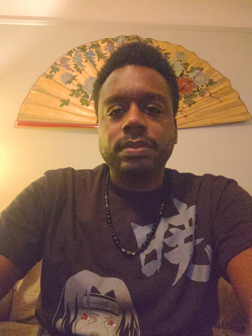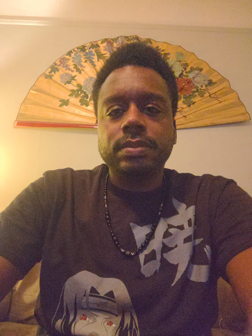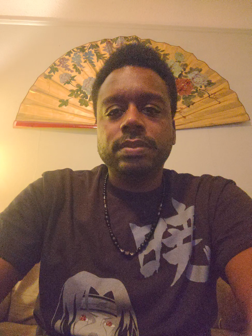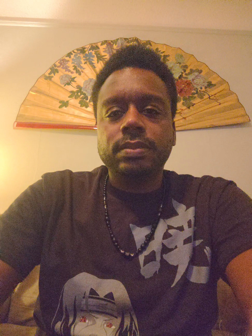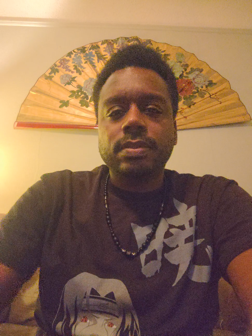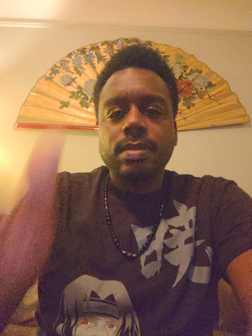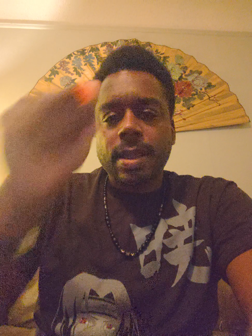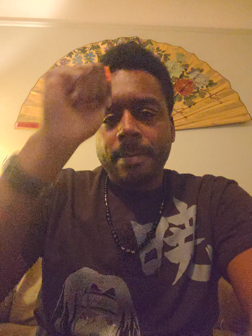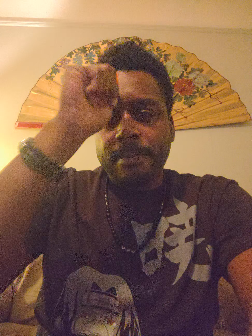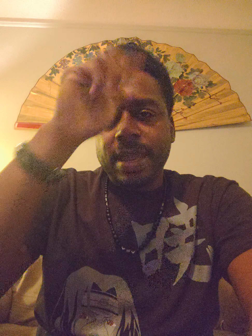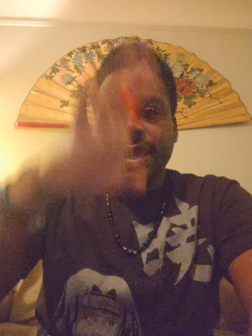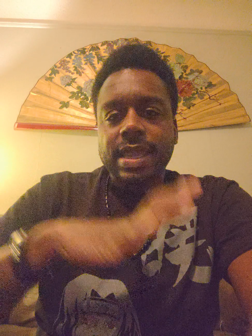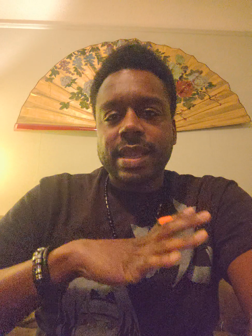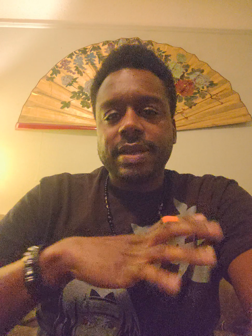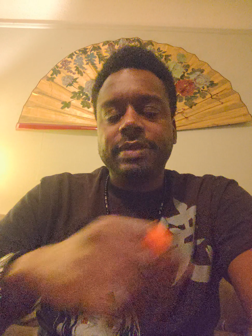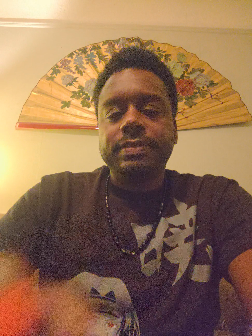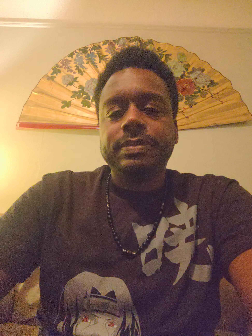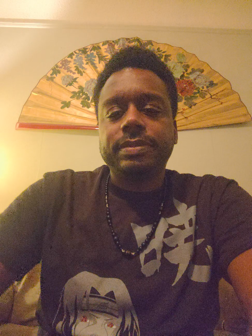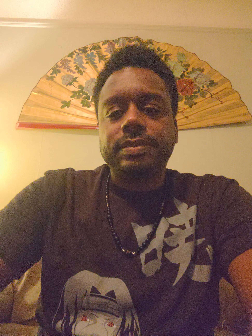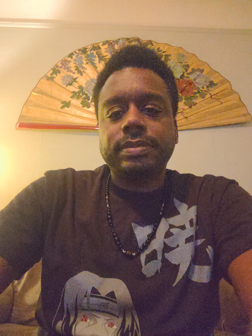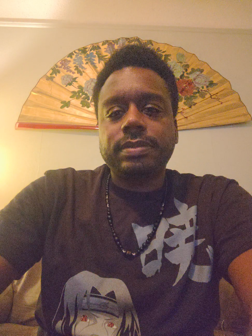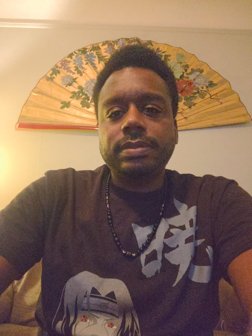man